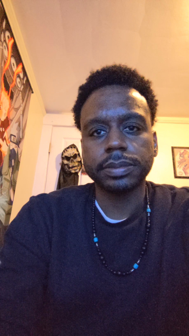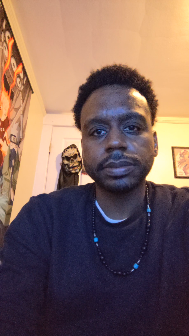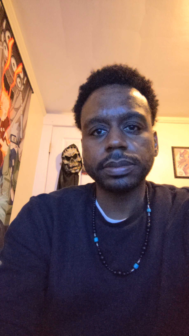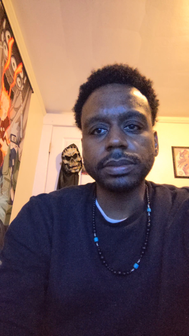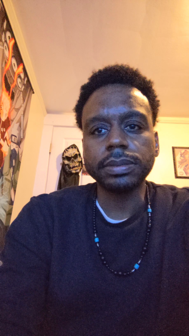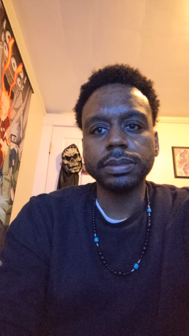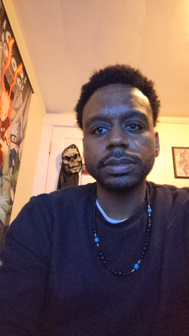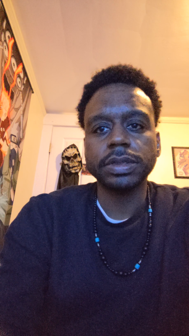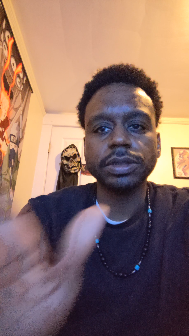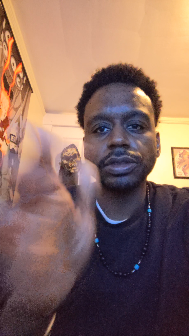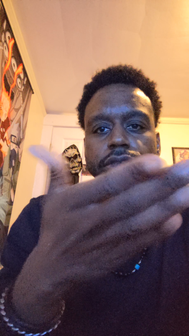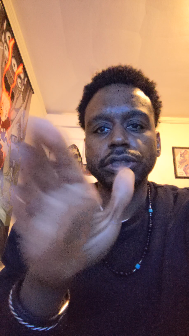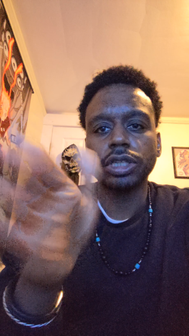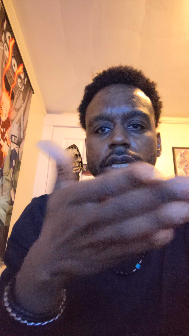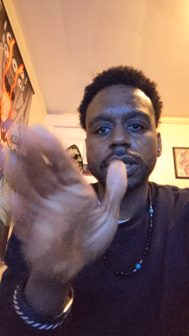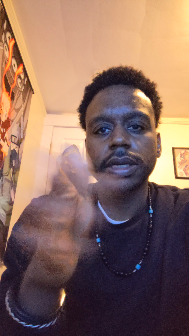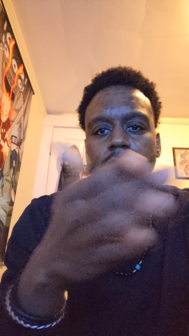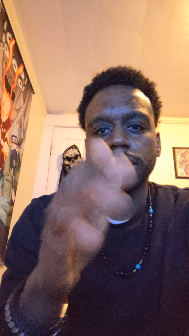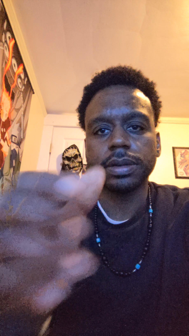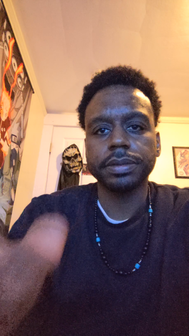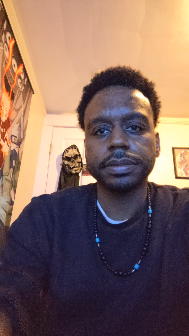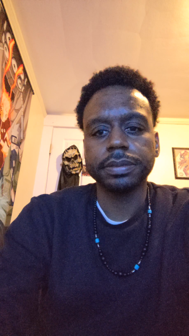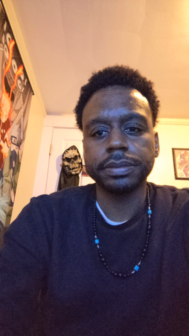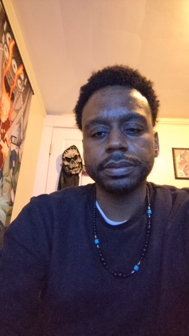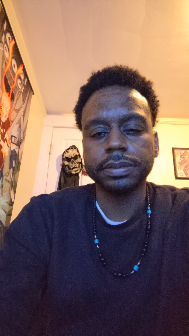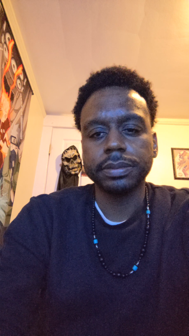share